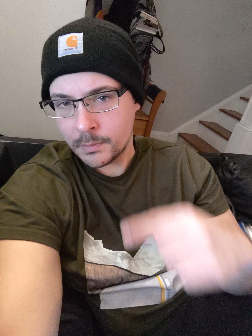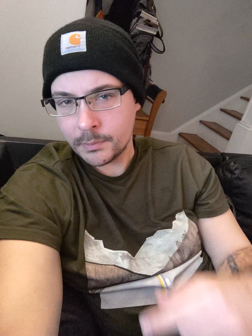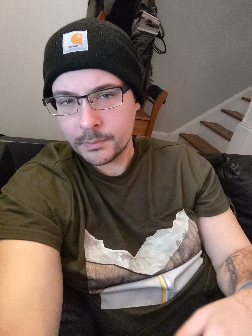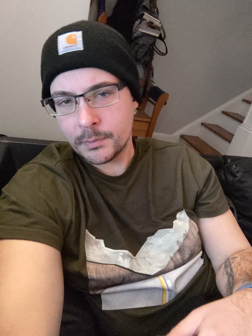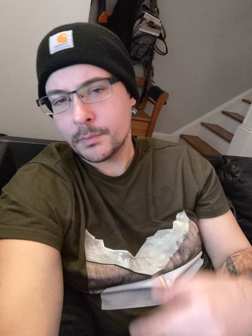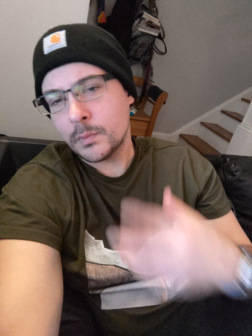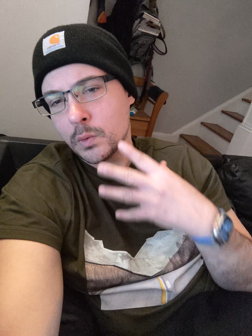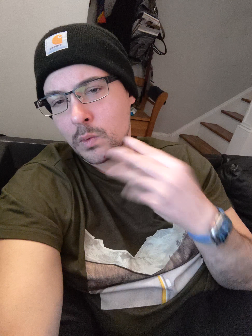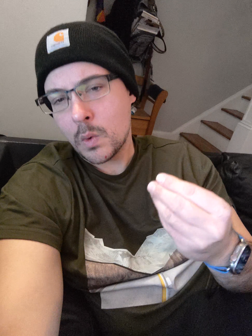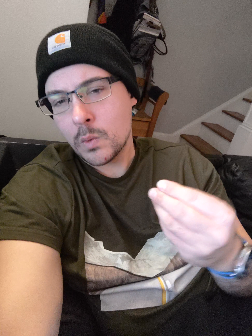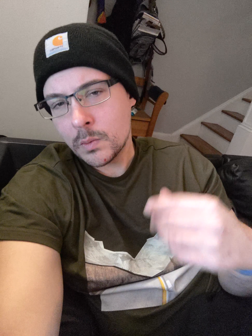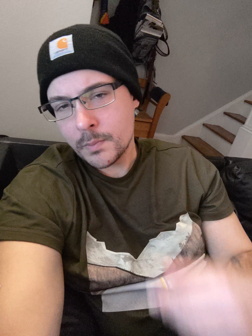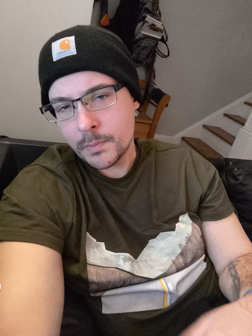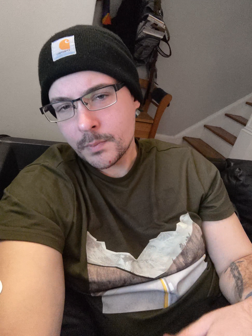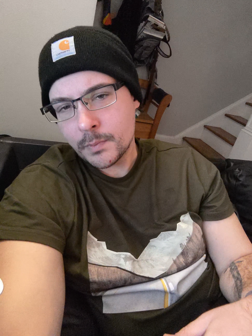go